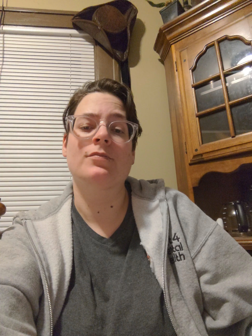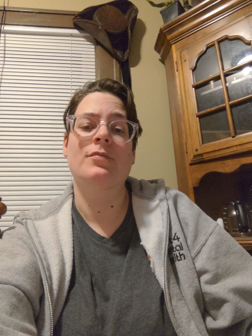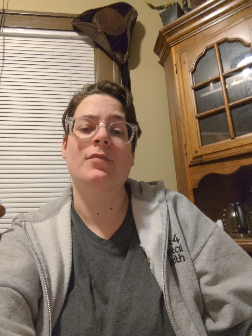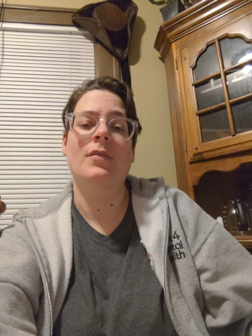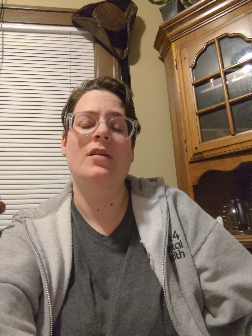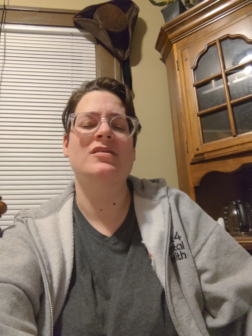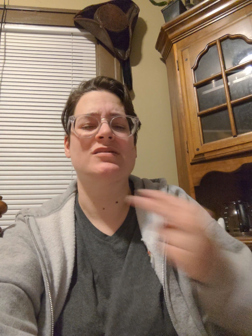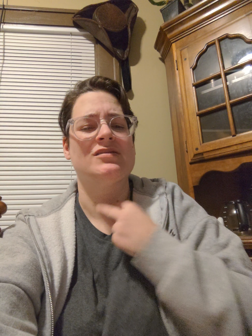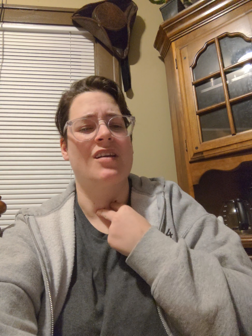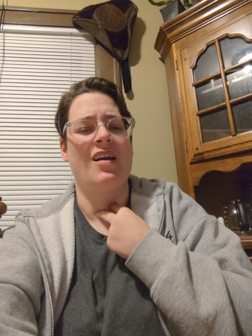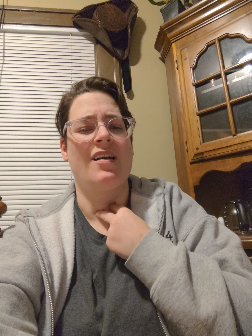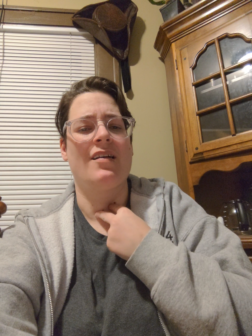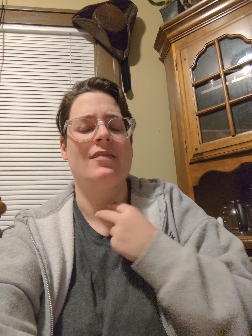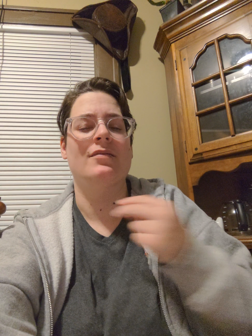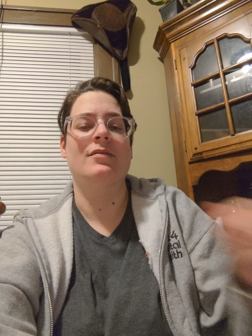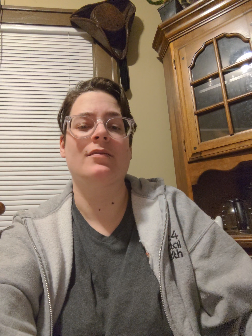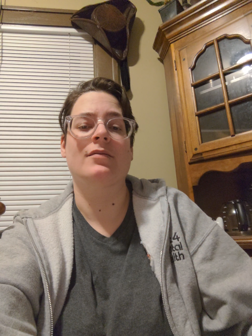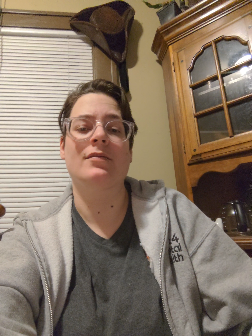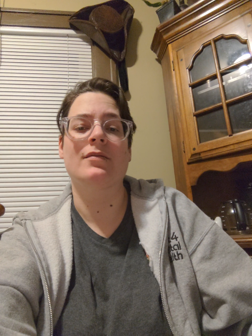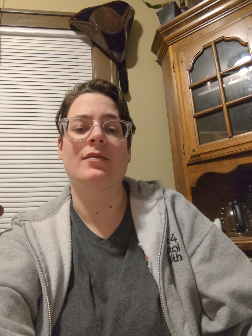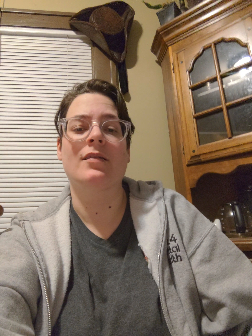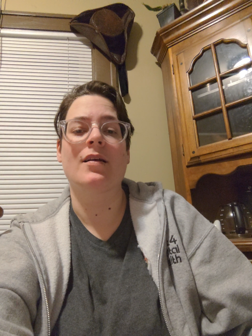stuck